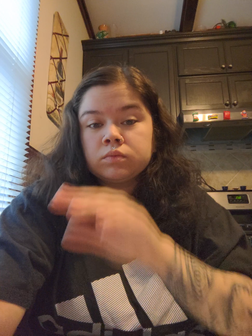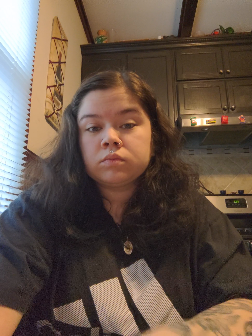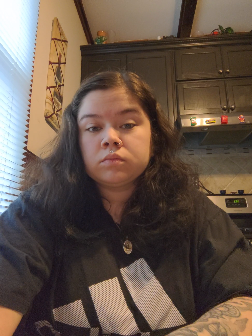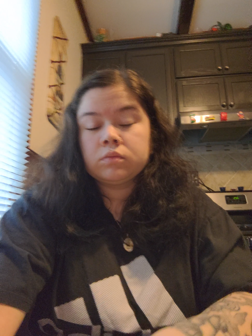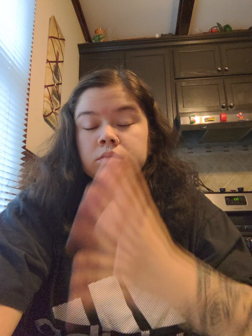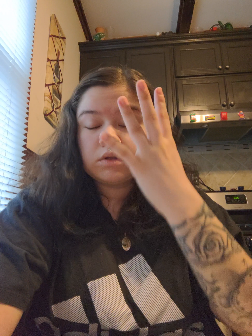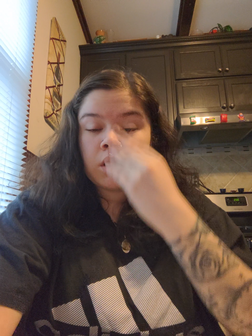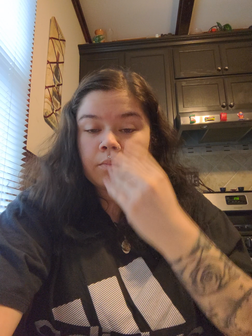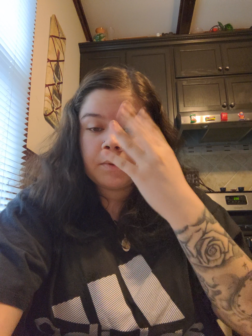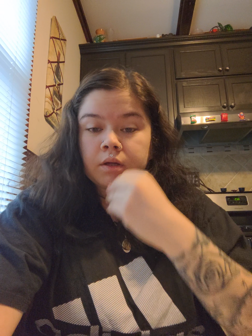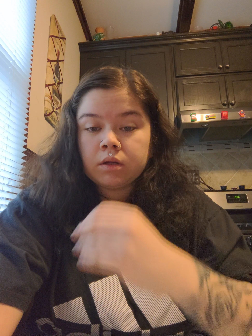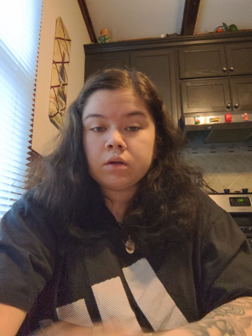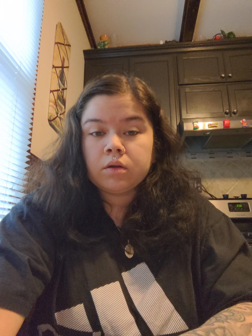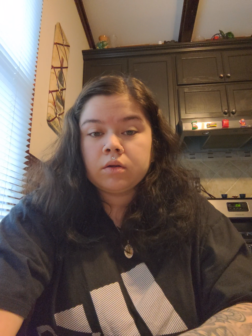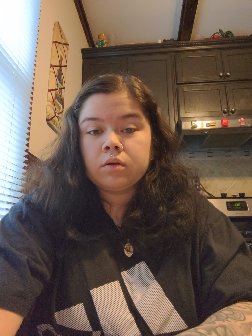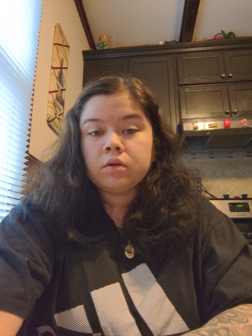sleepy